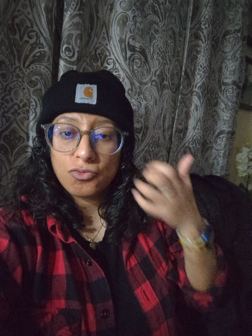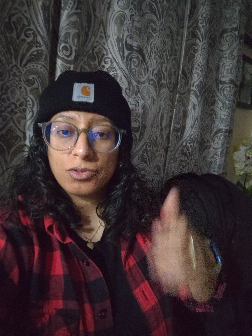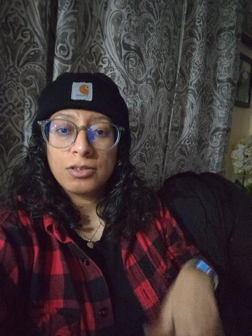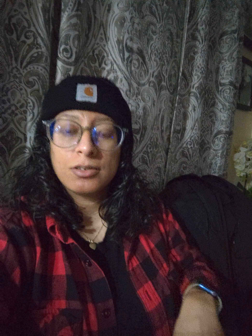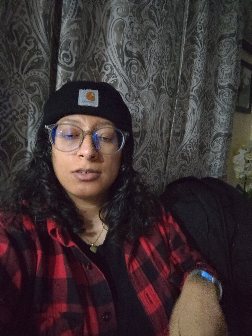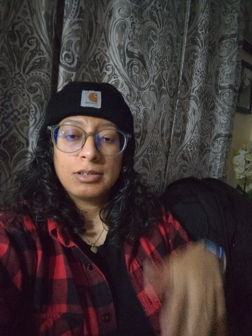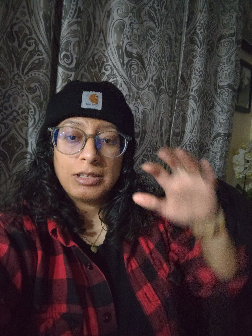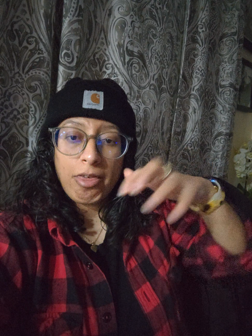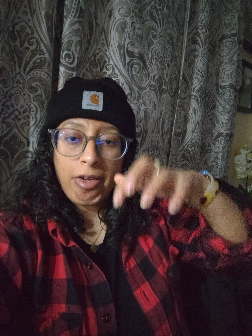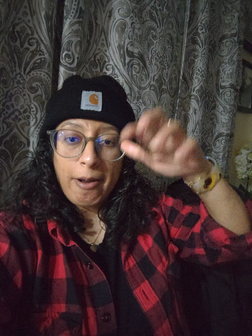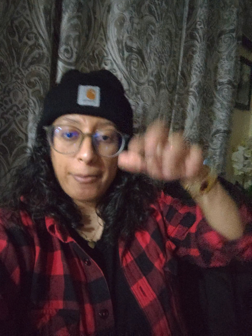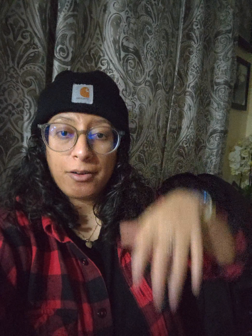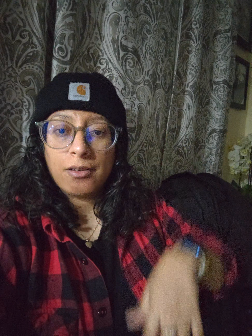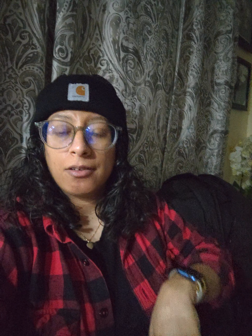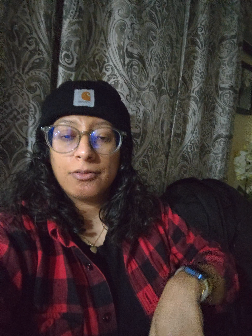helicopter